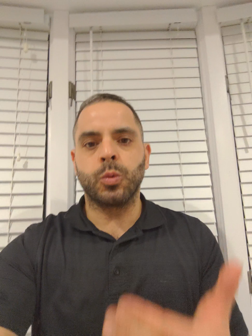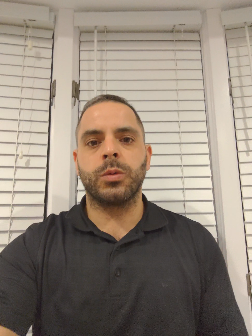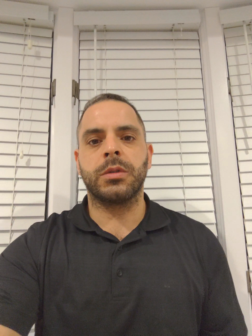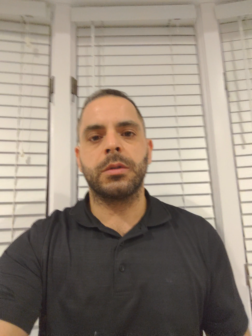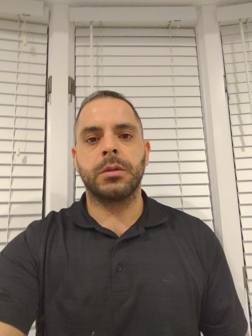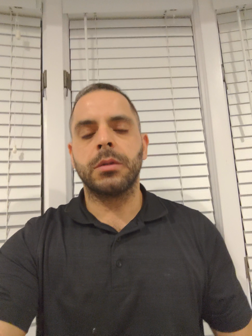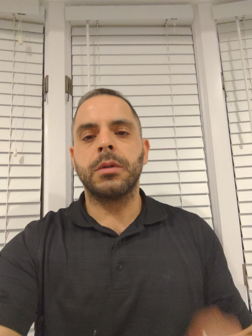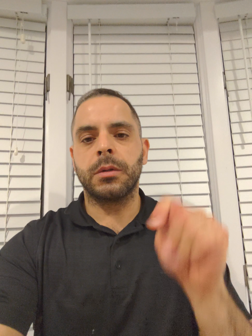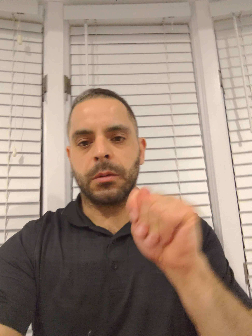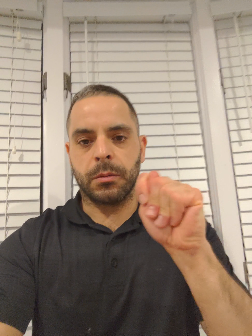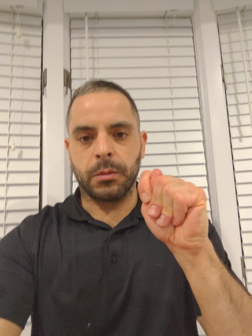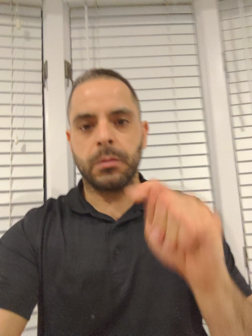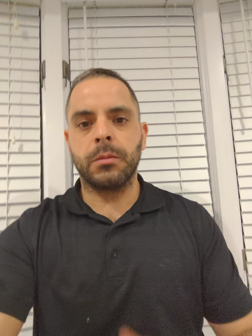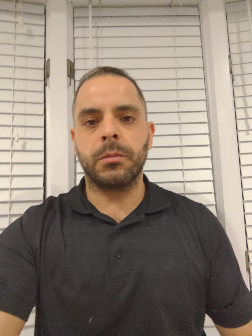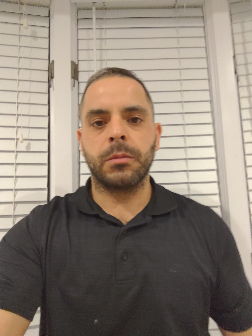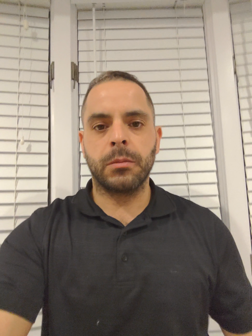potty